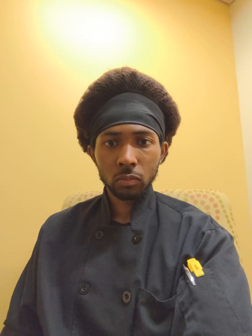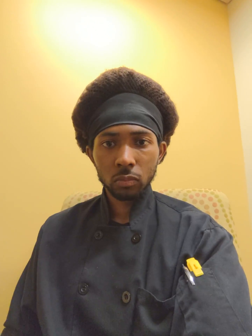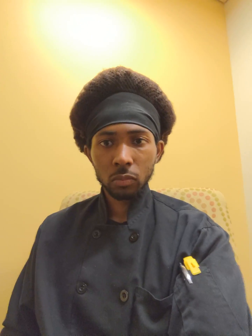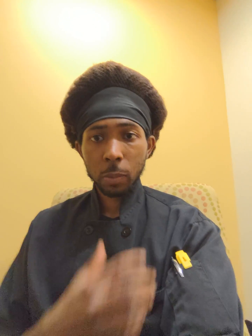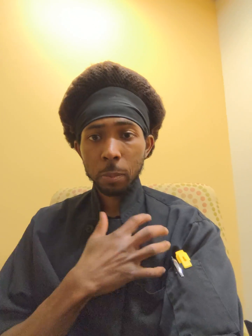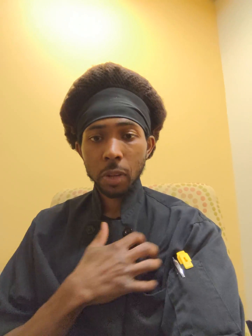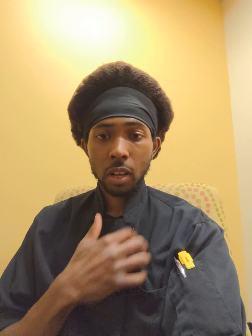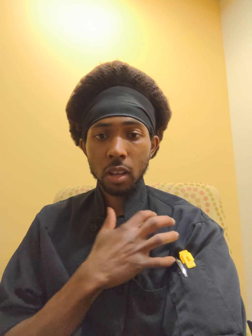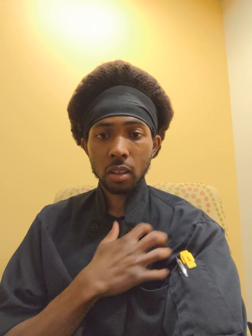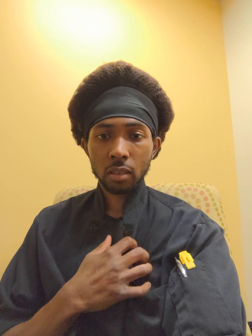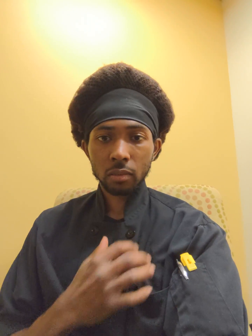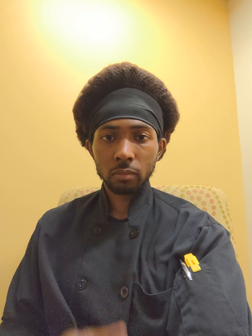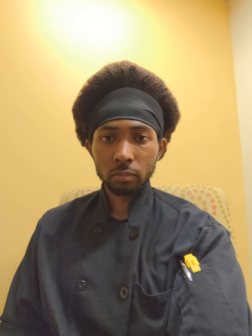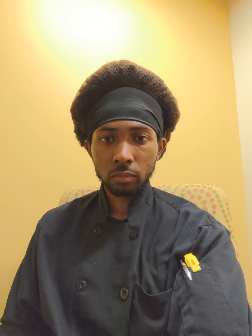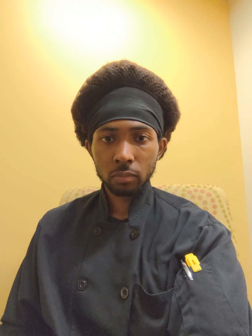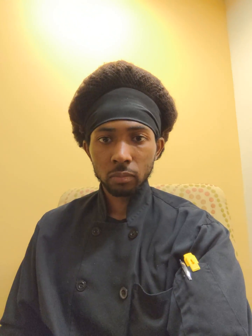bear